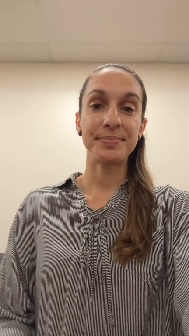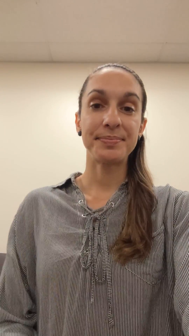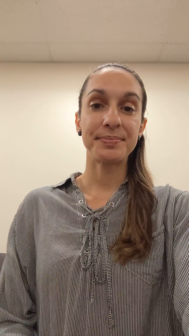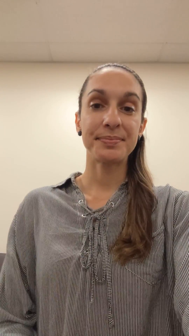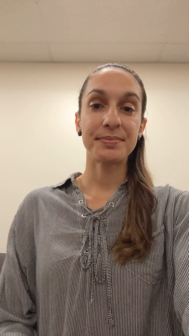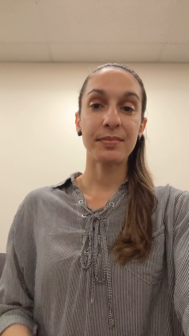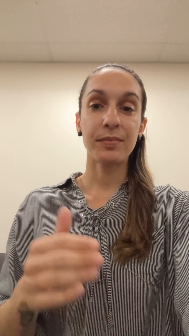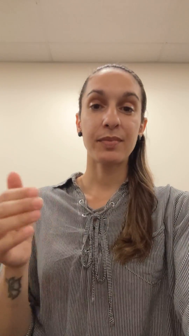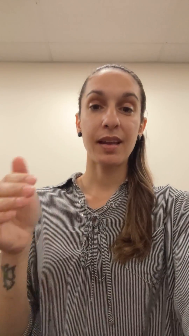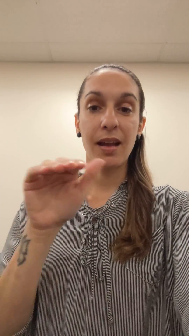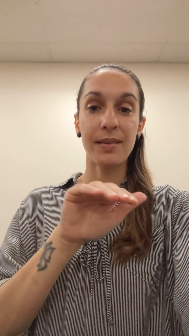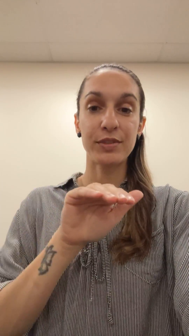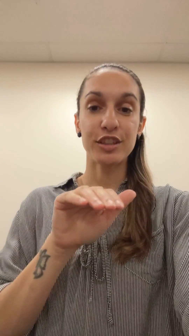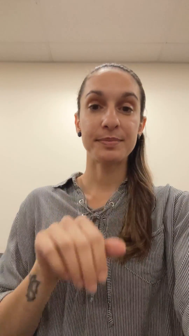cover